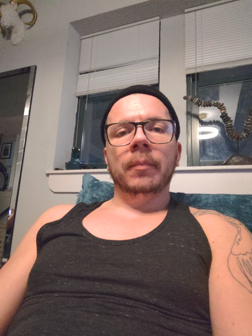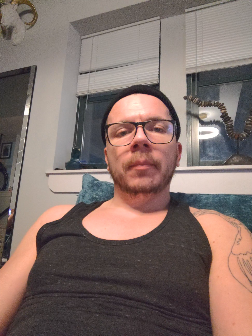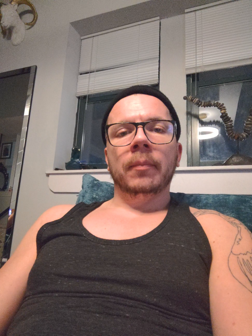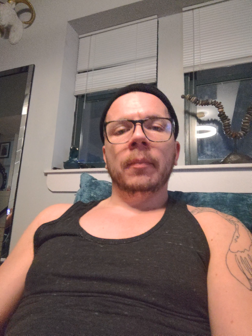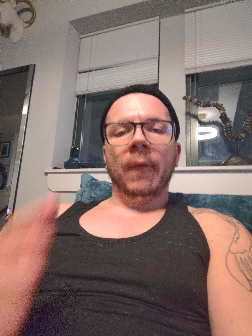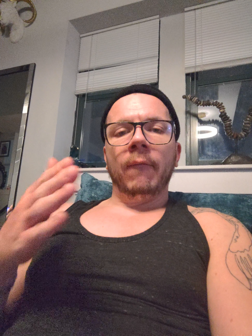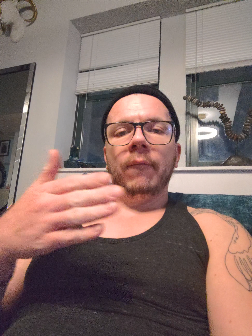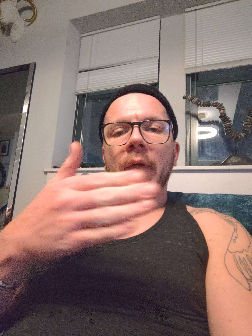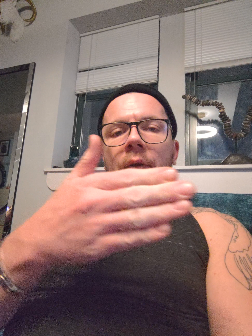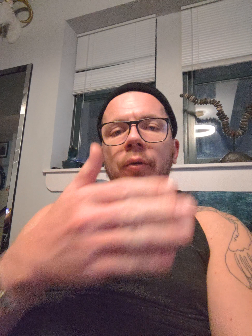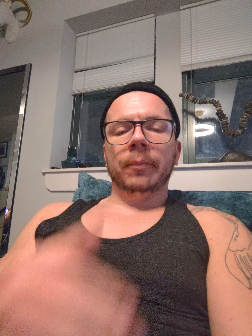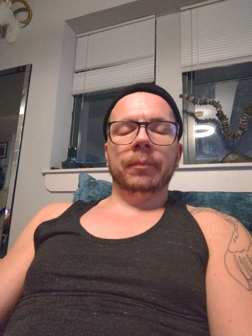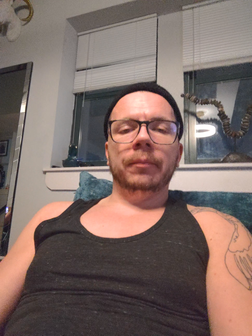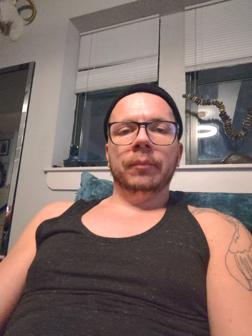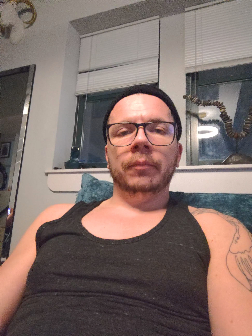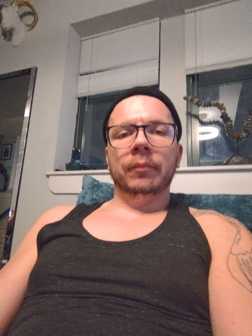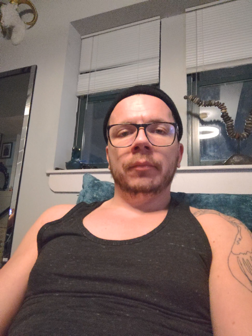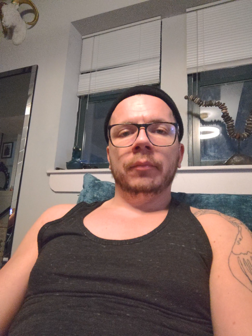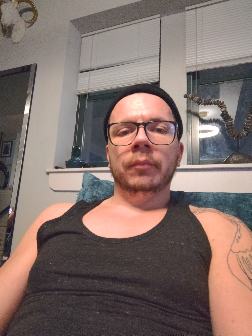fish